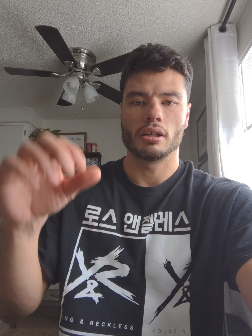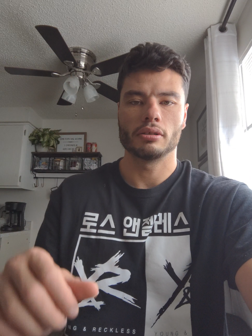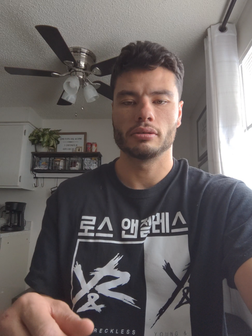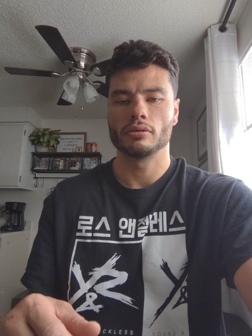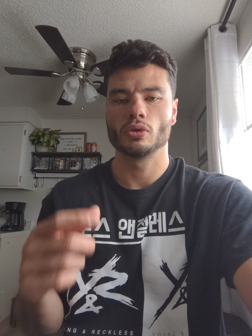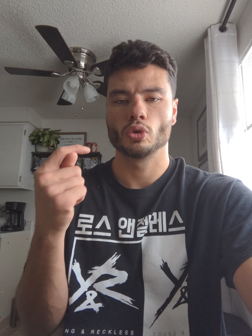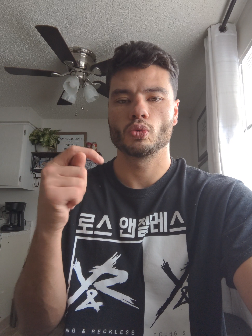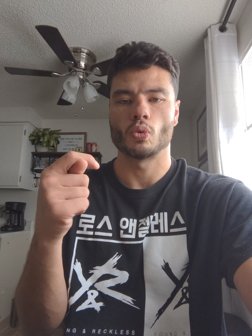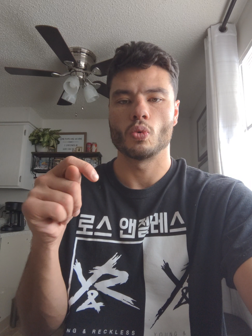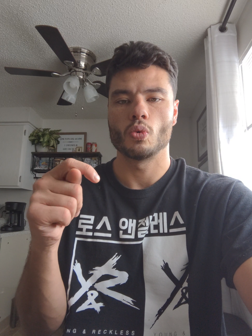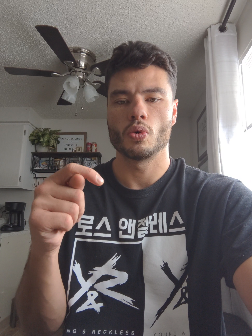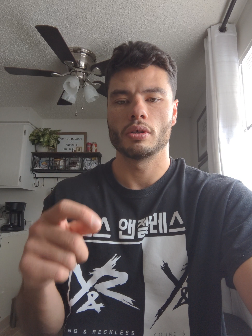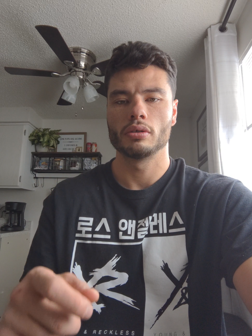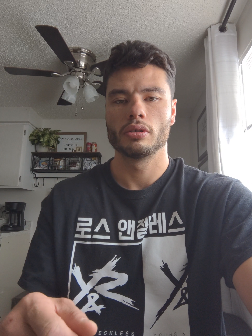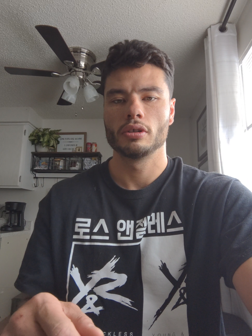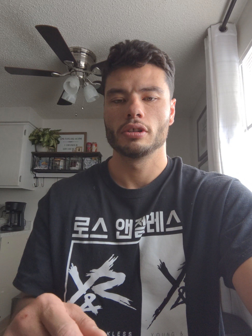toy